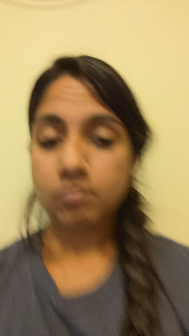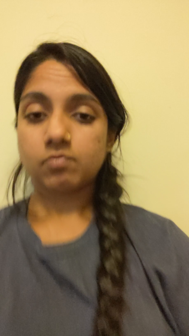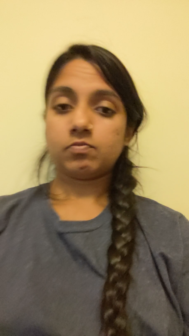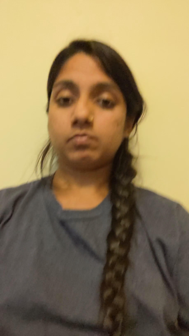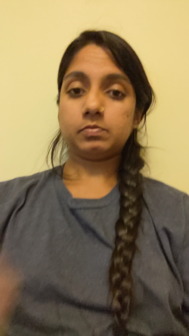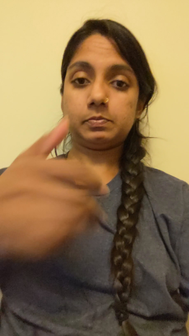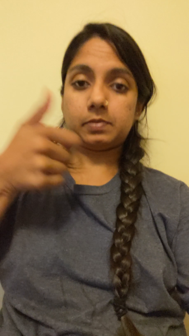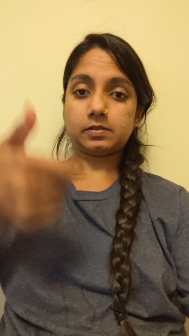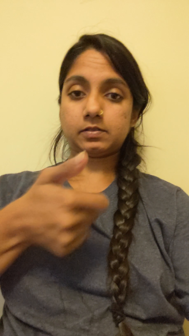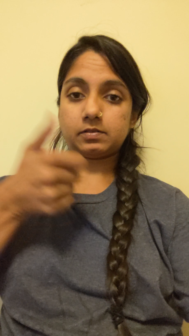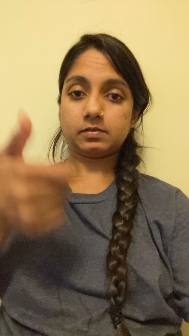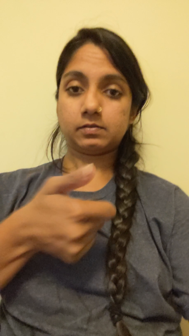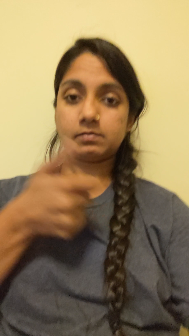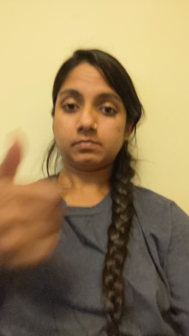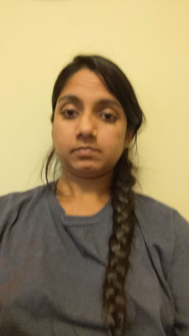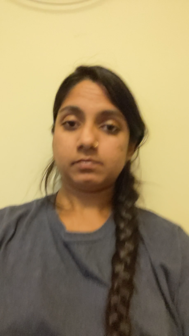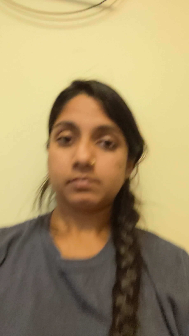basement